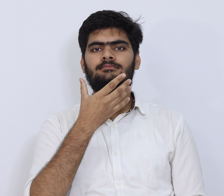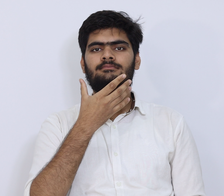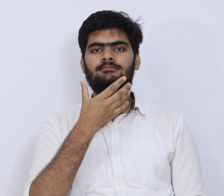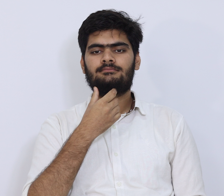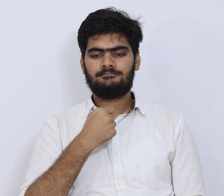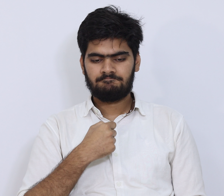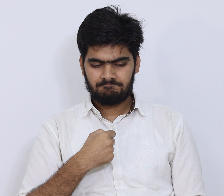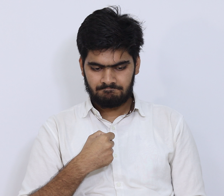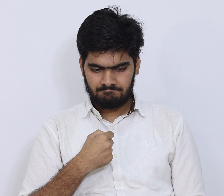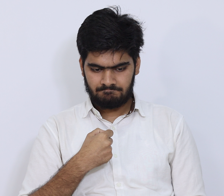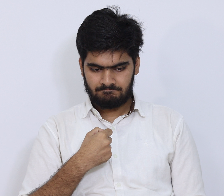sad